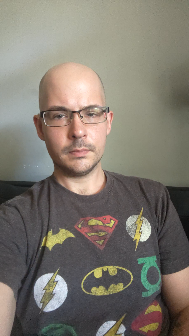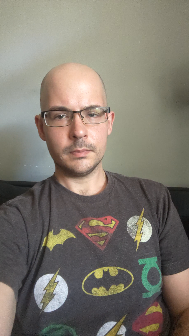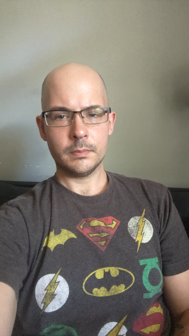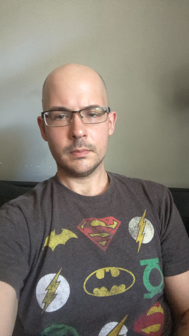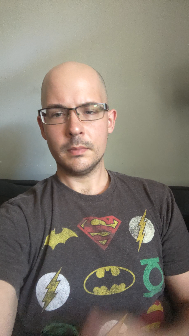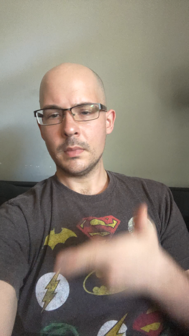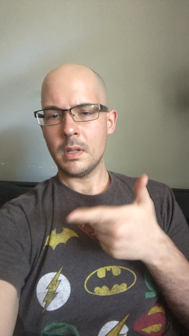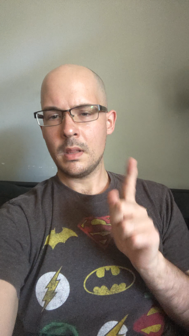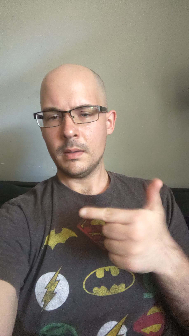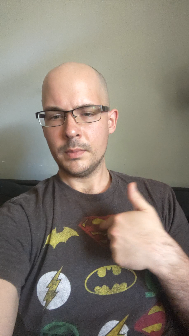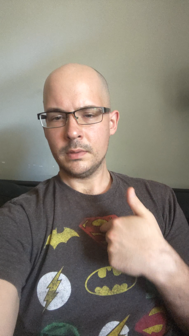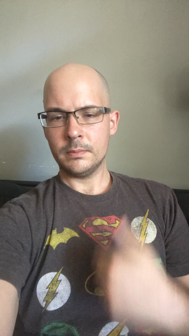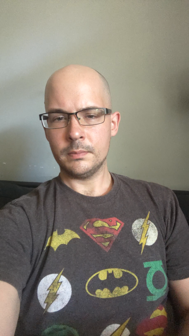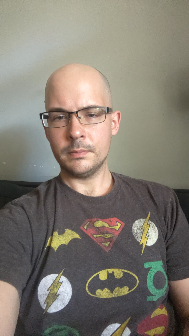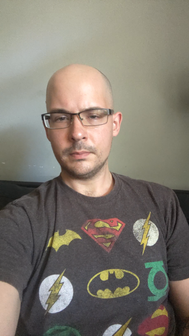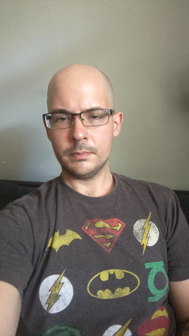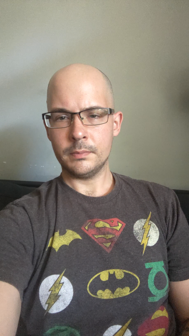let me